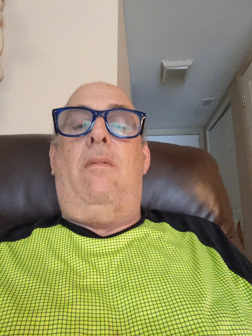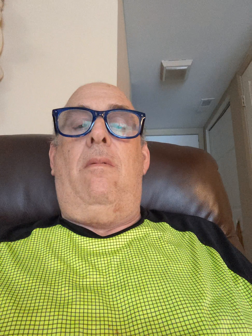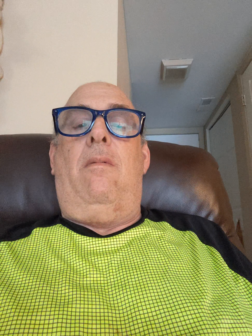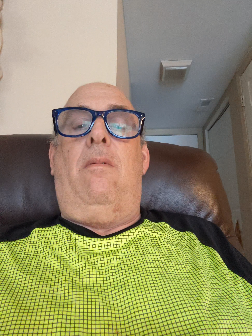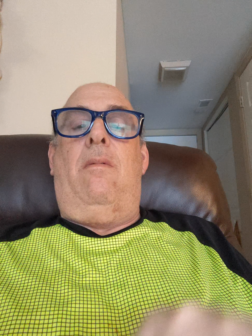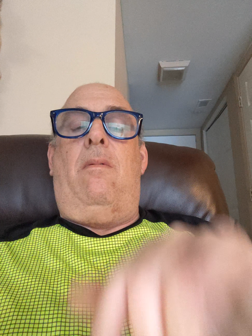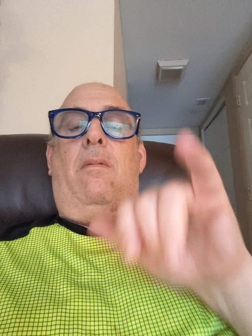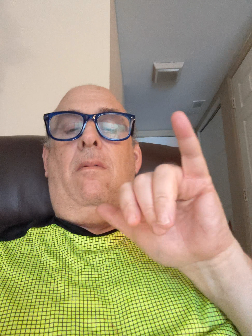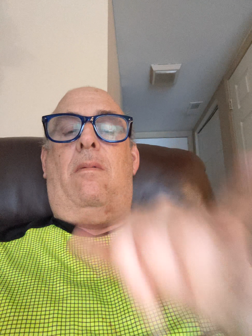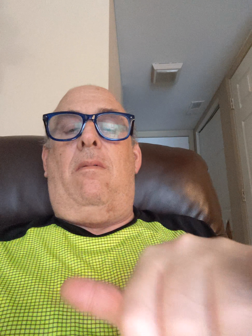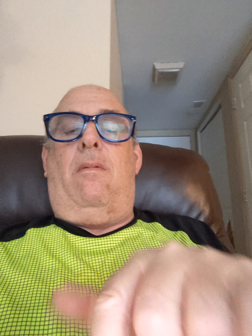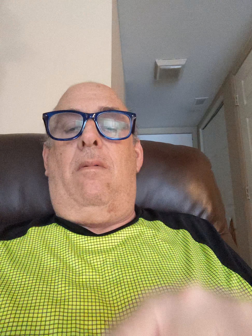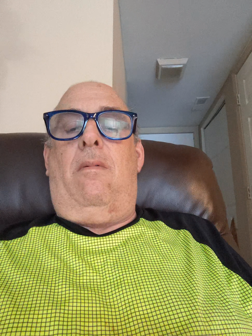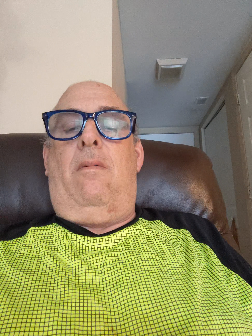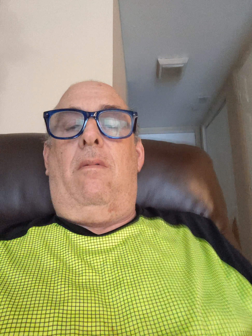stay